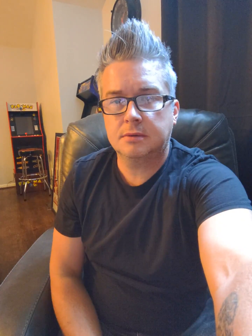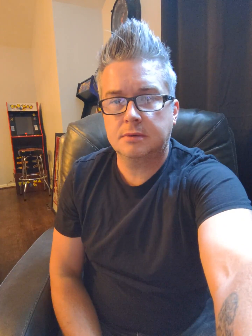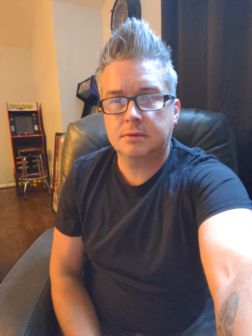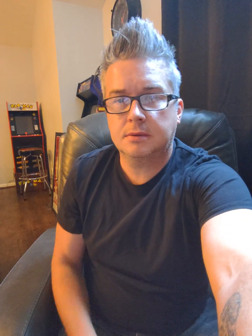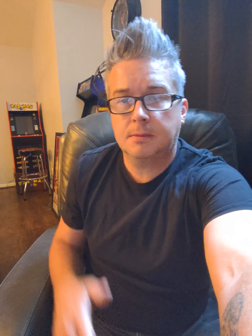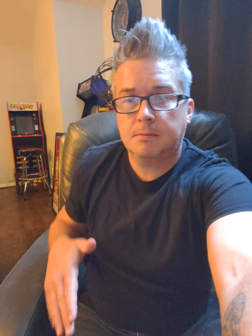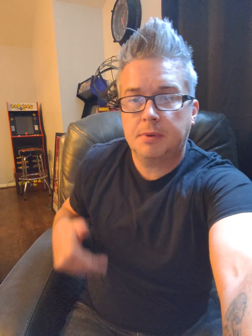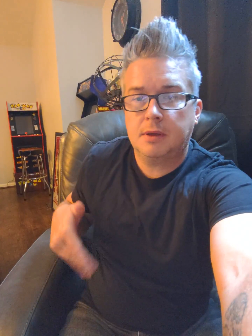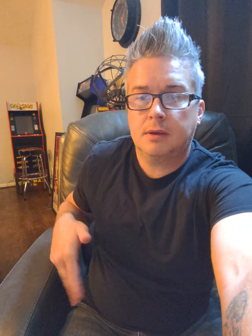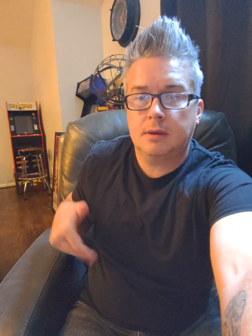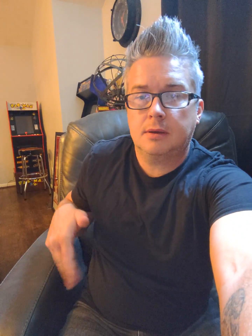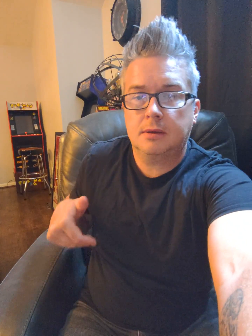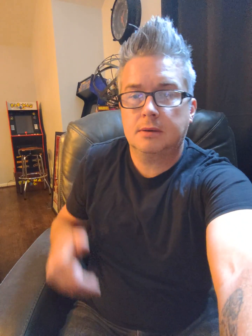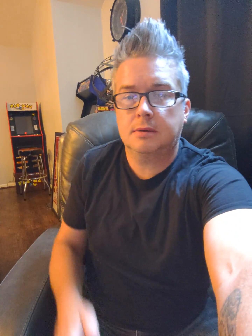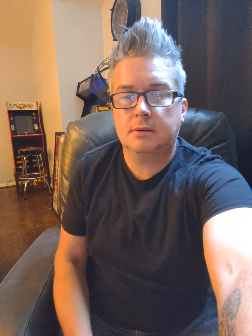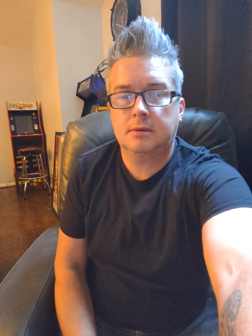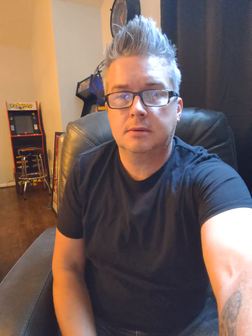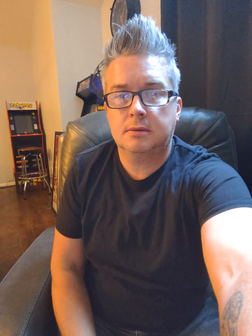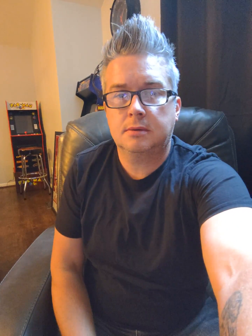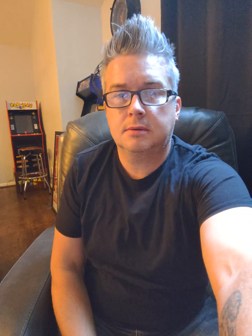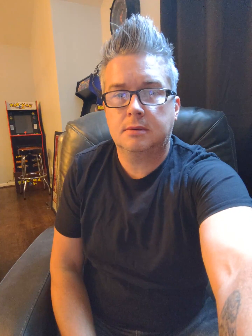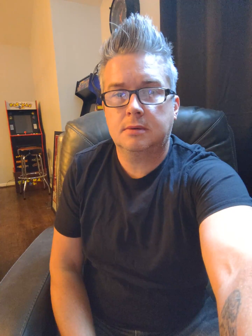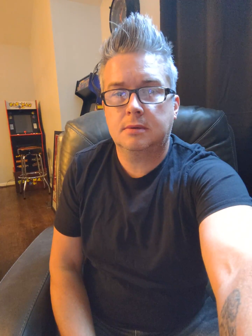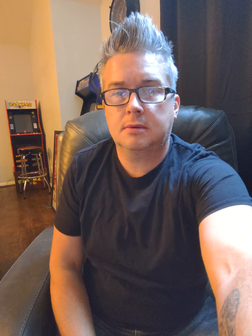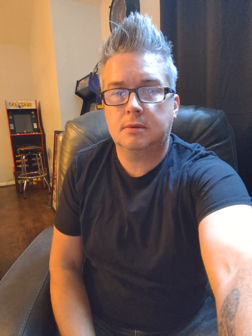pants